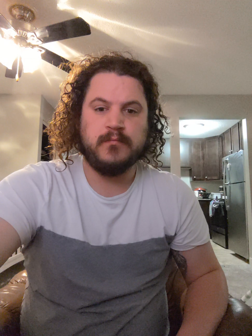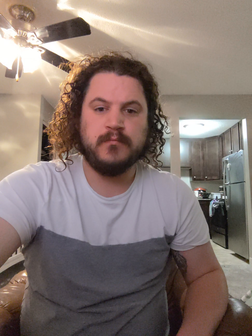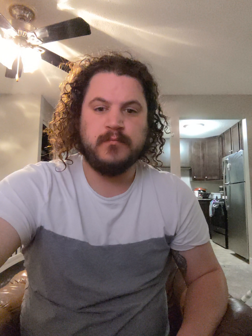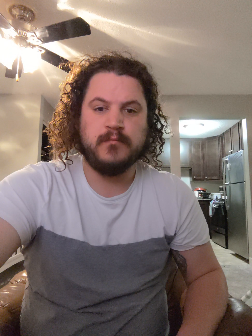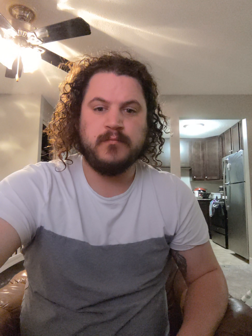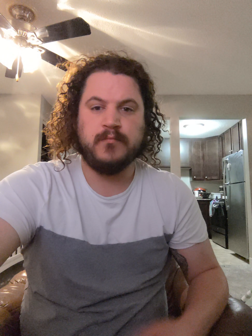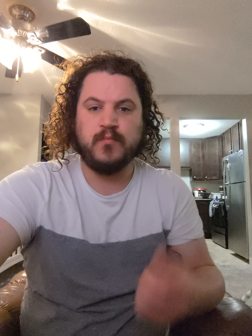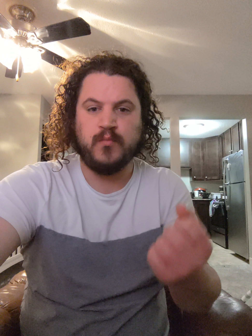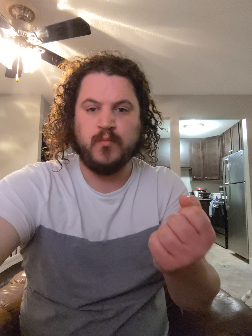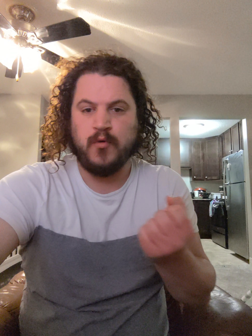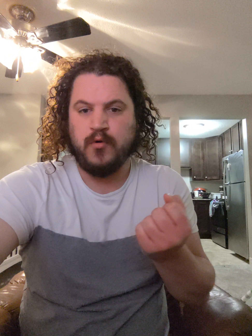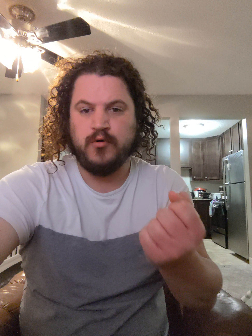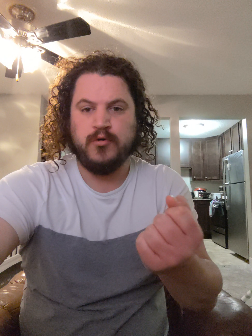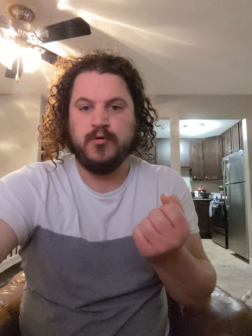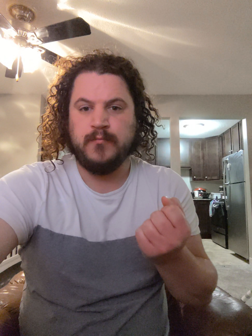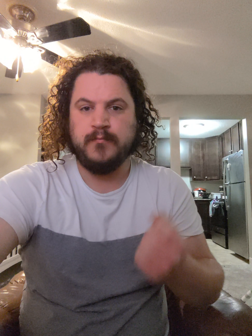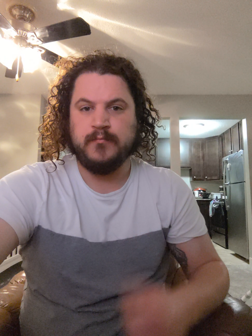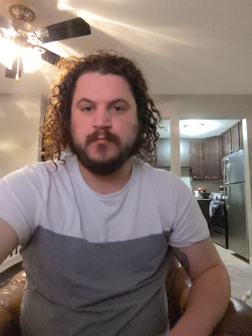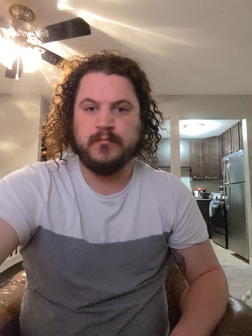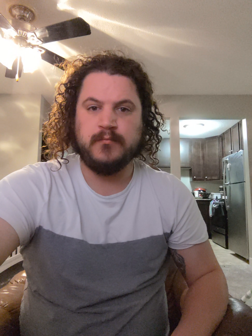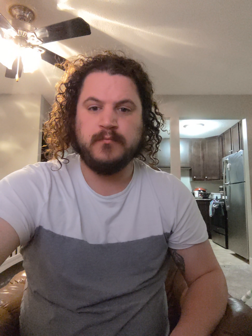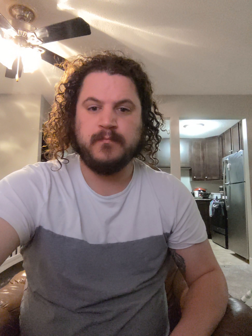drawer